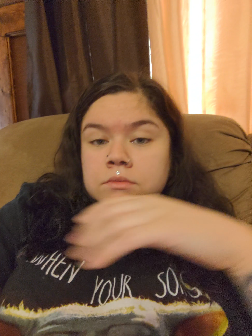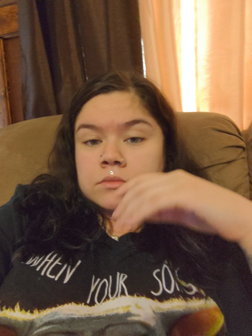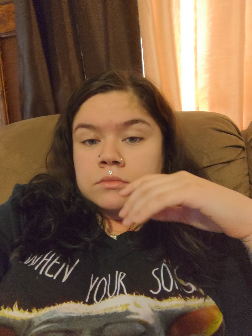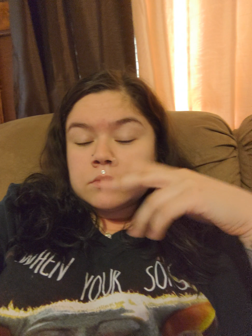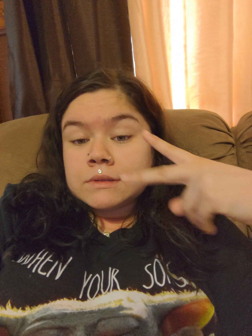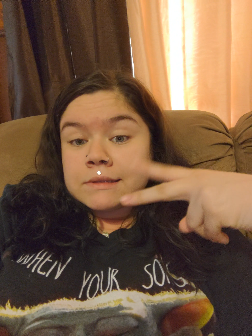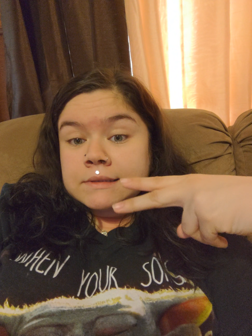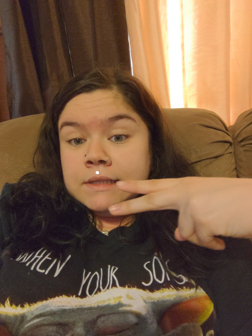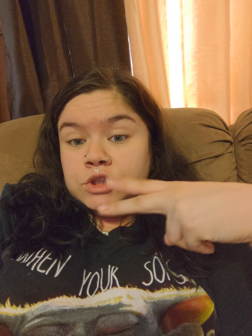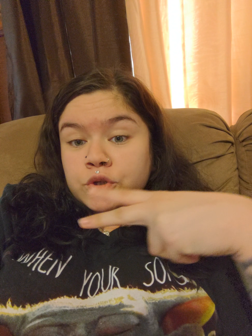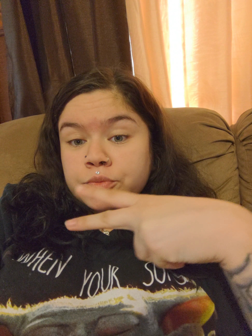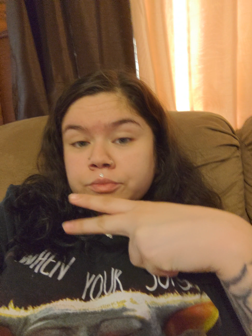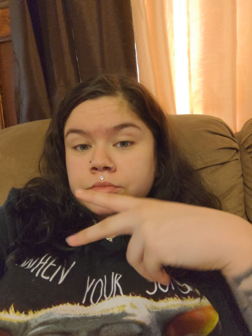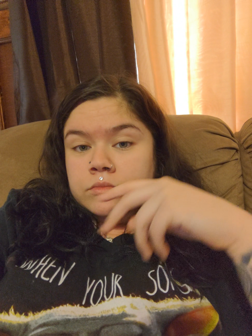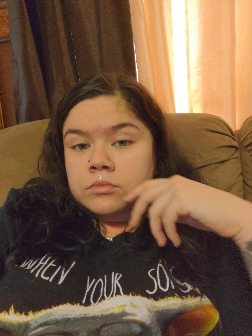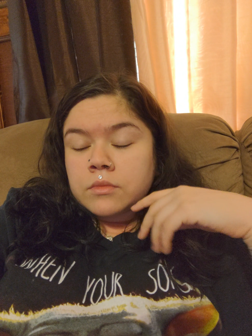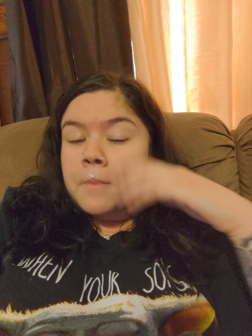scissors